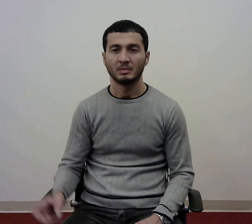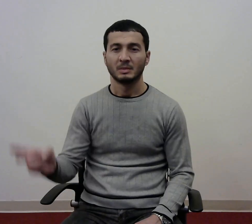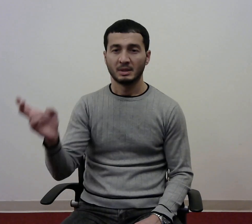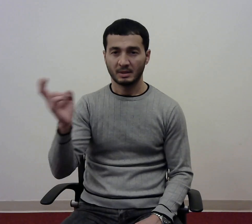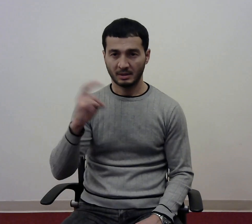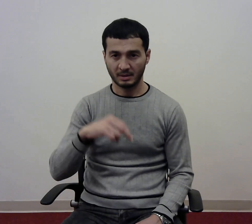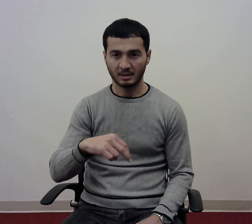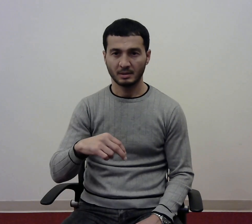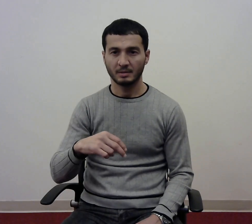gəlmək